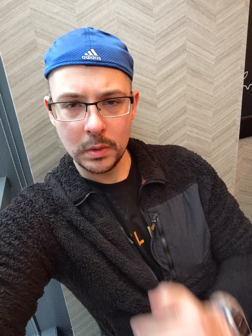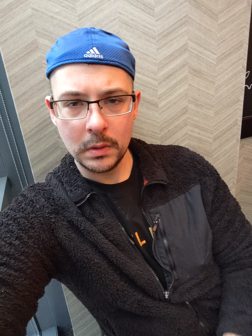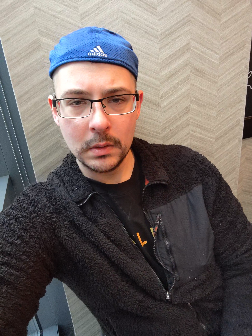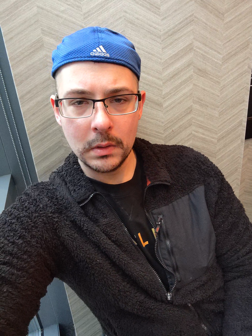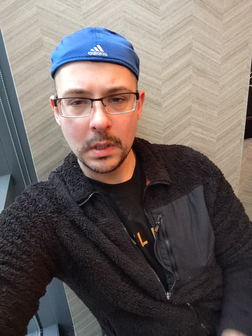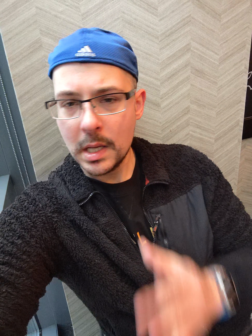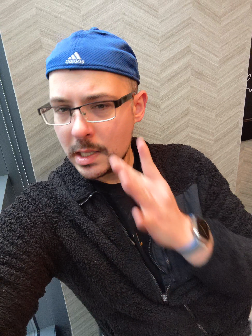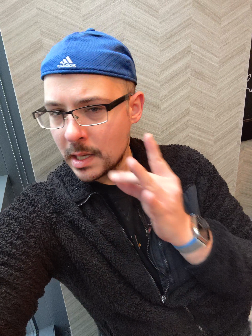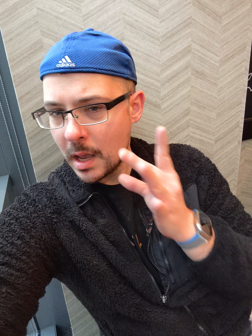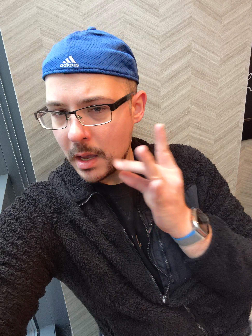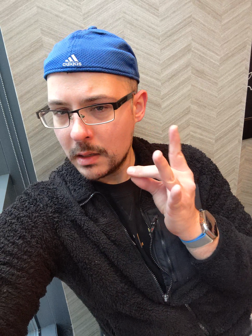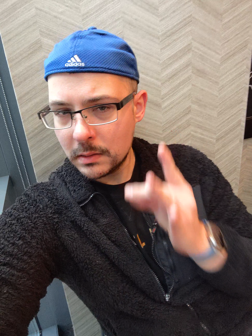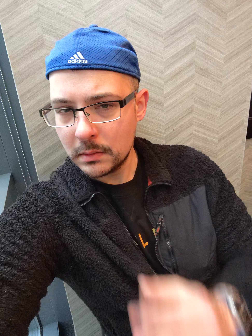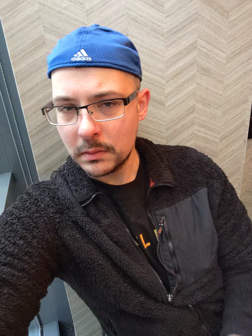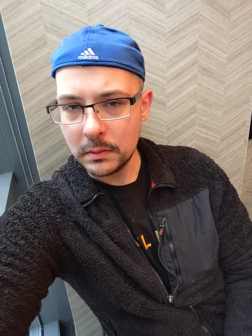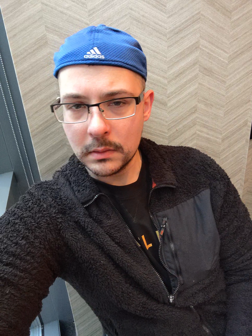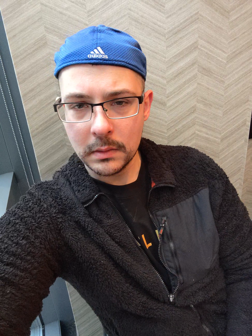cat